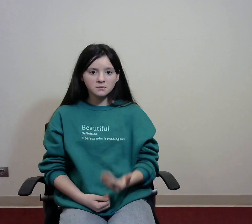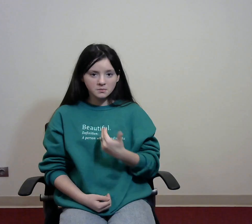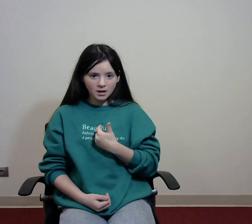mən